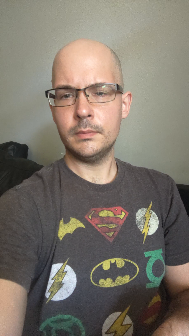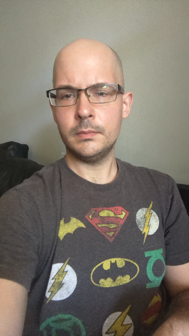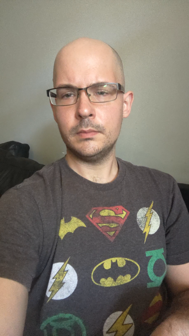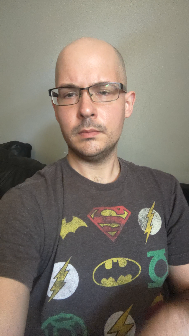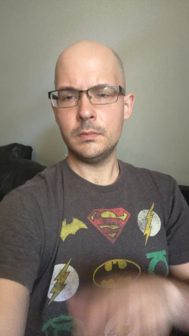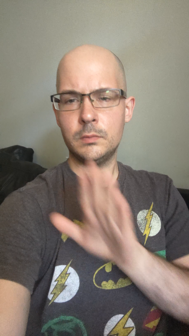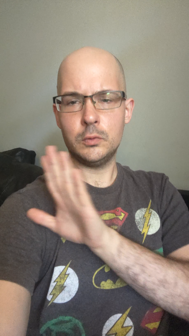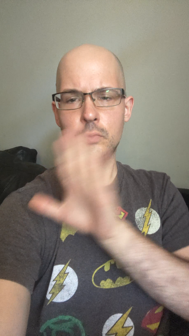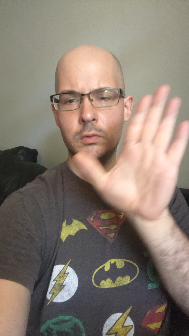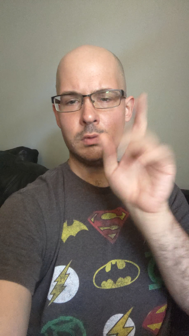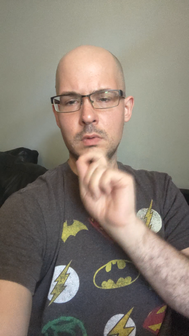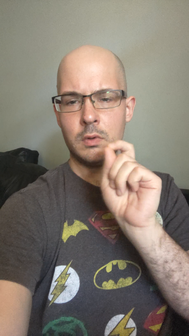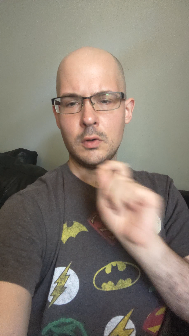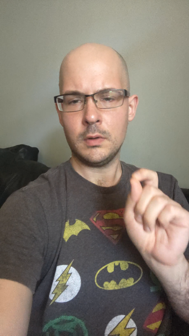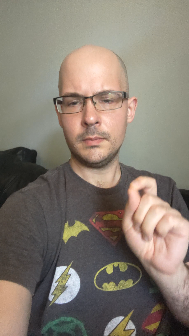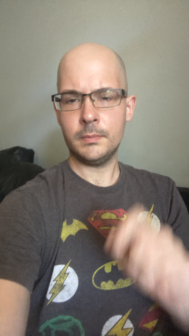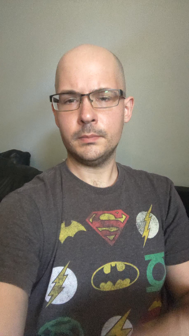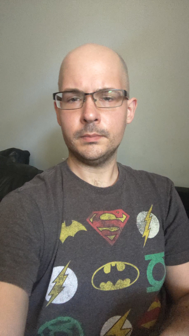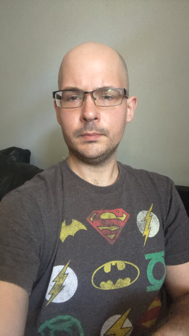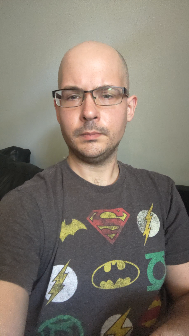chalk